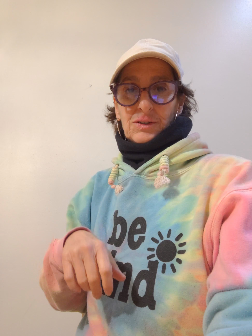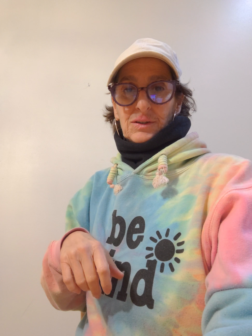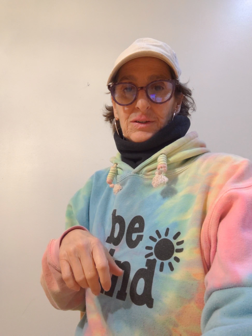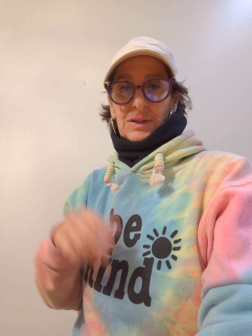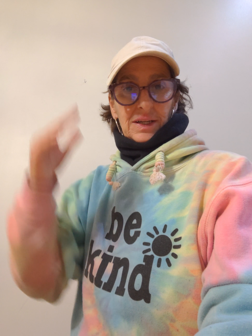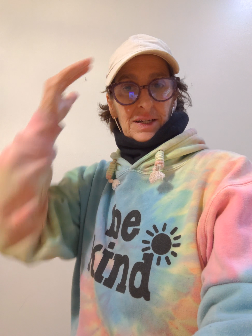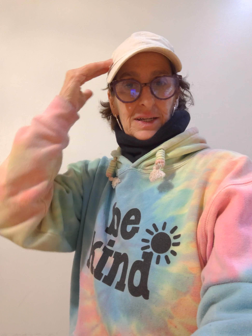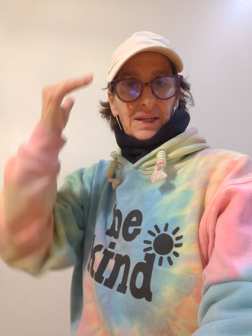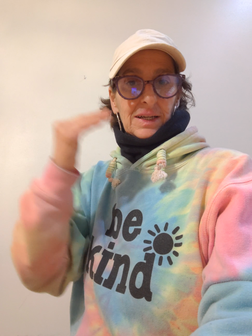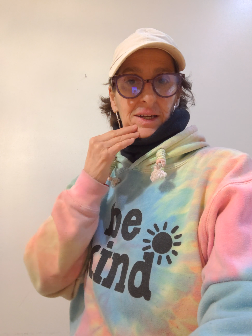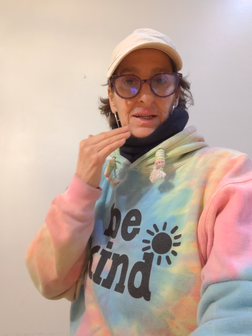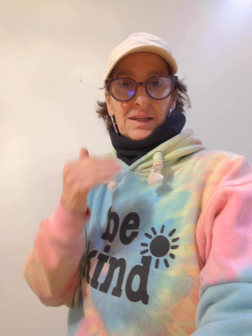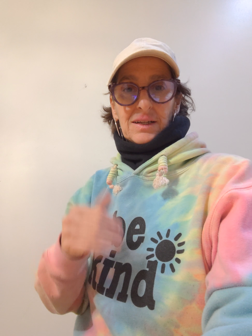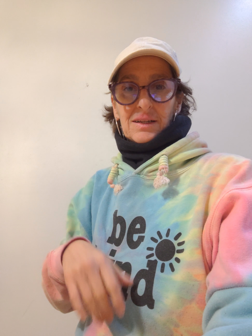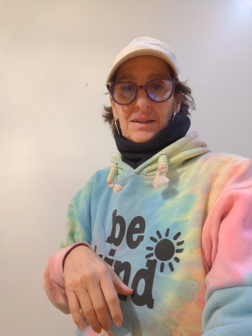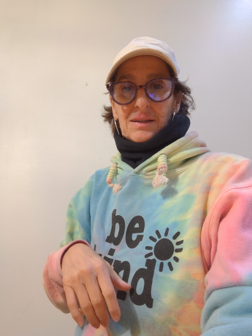head